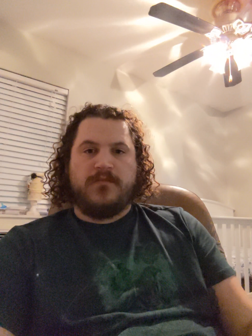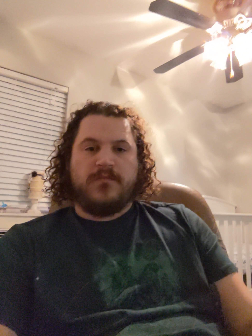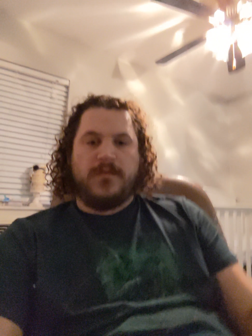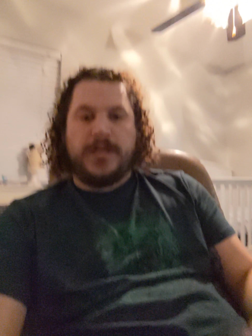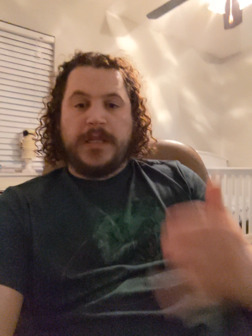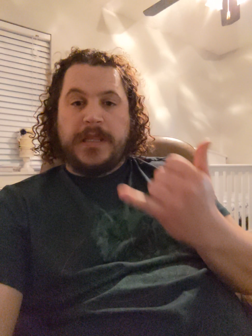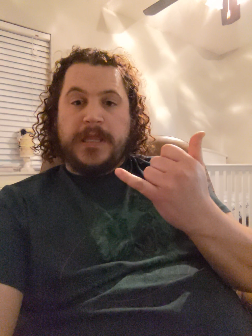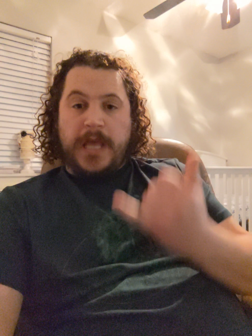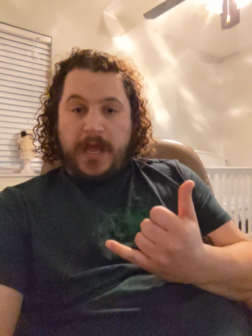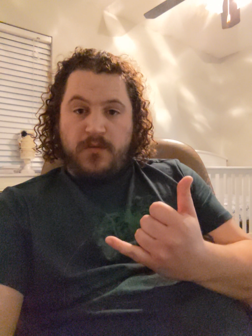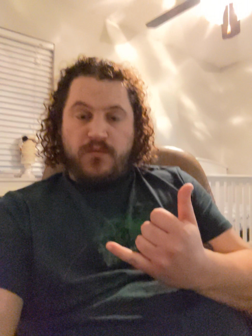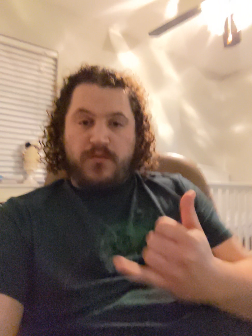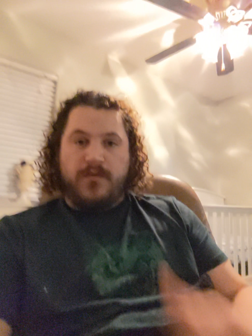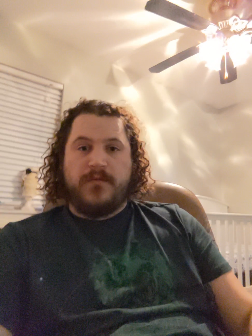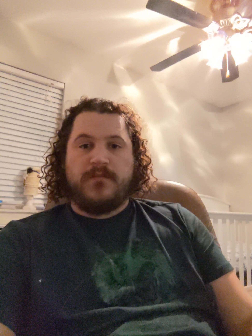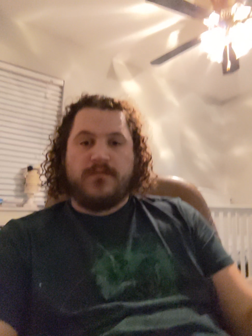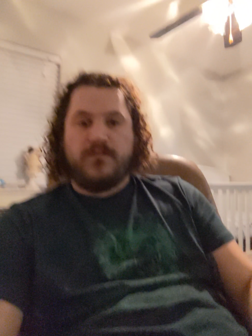now